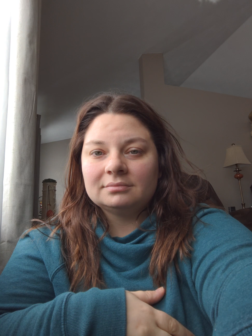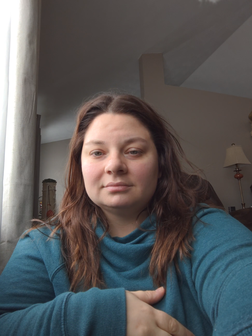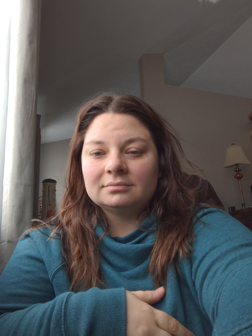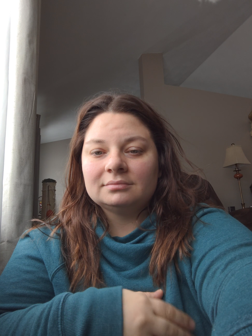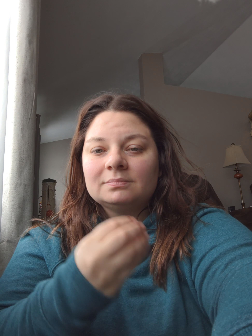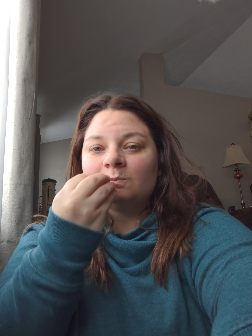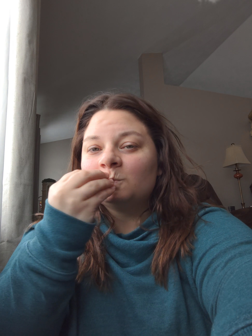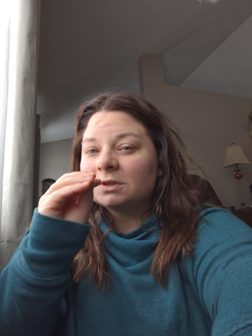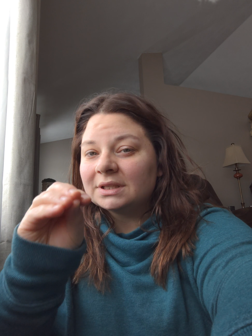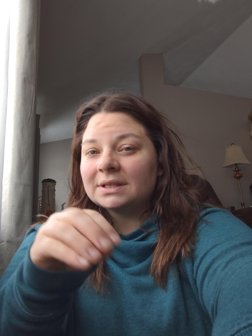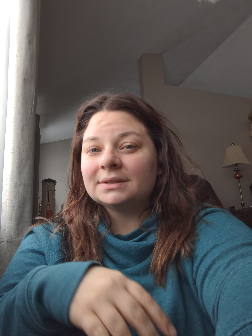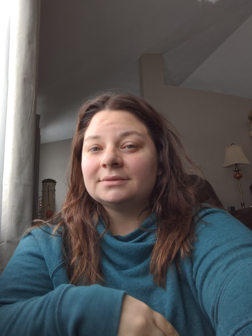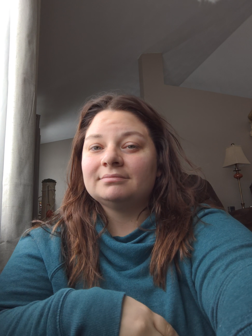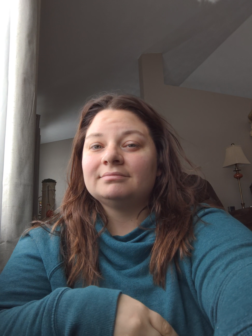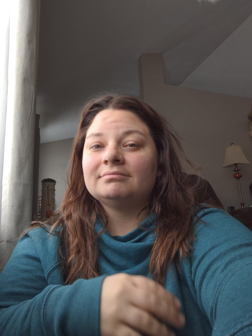kiss